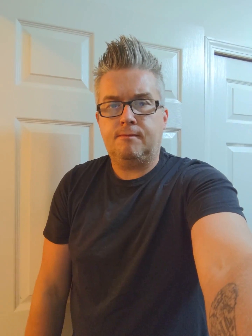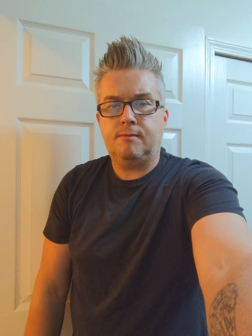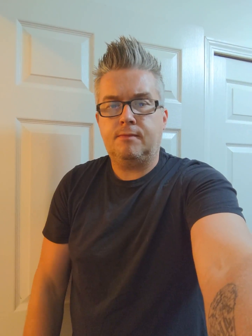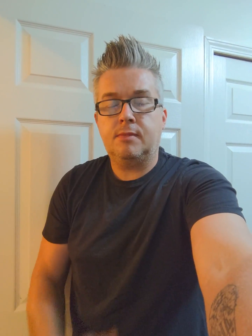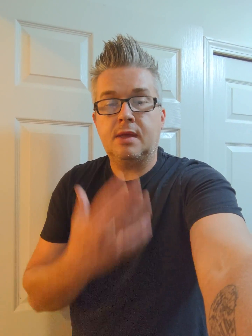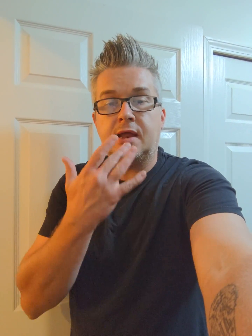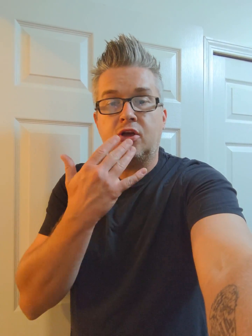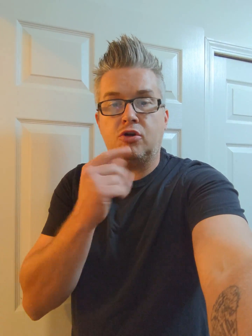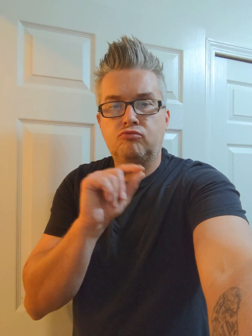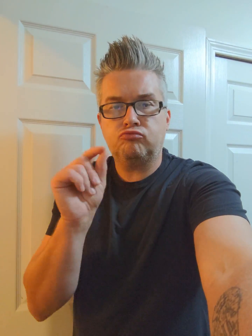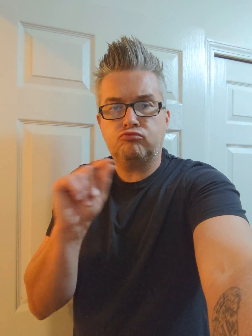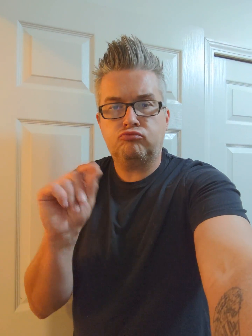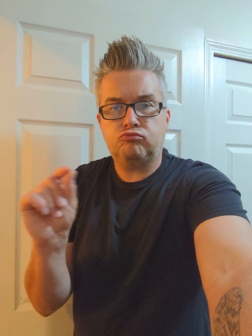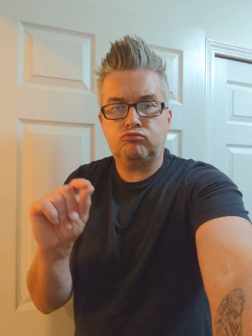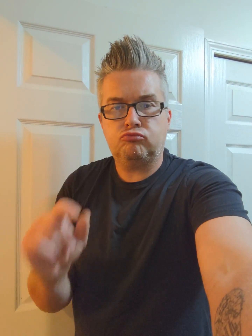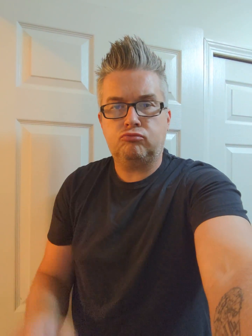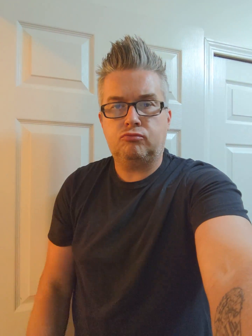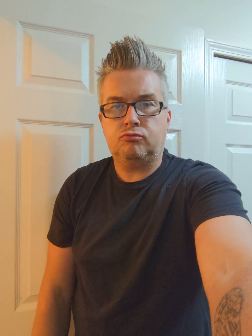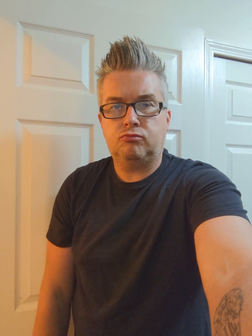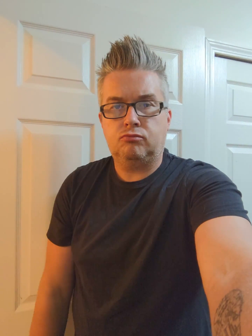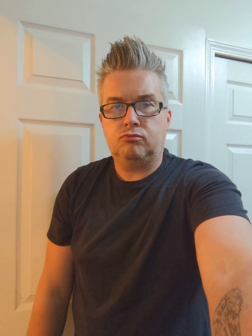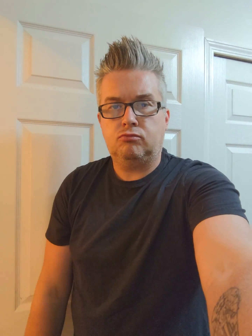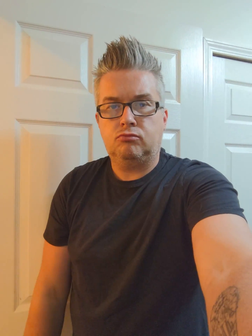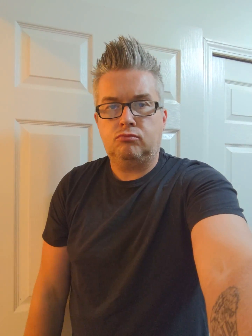crayon